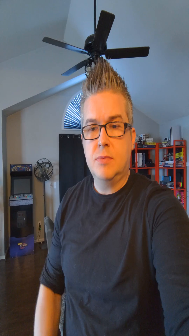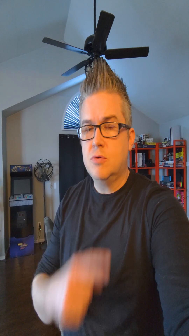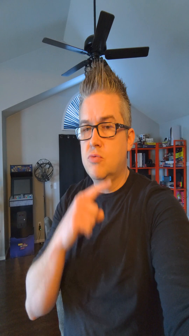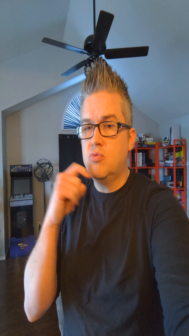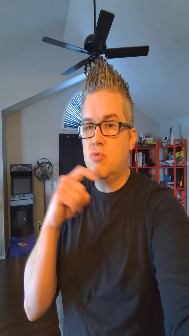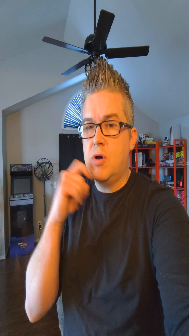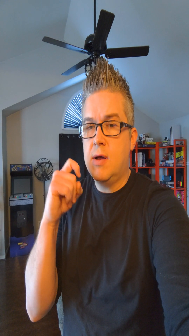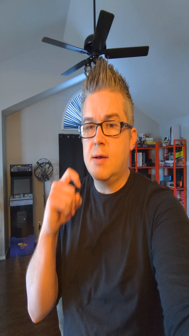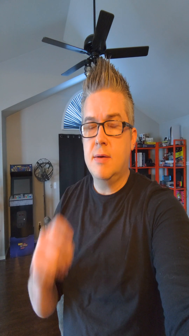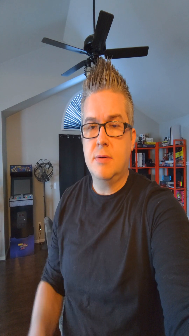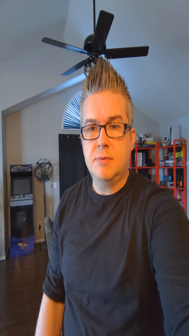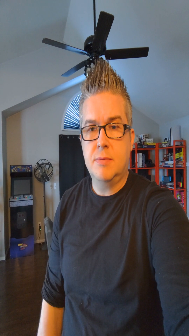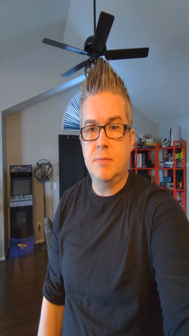dryer